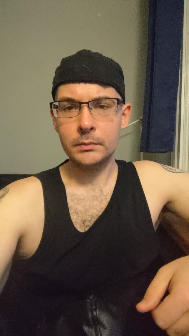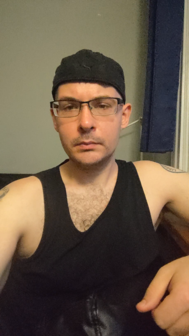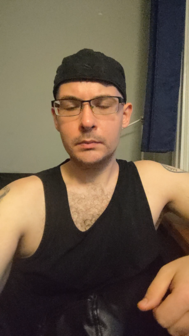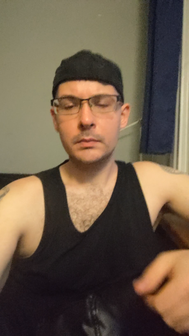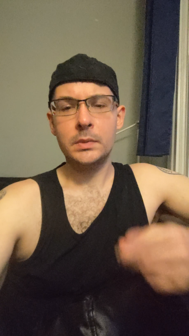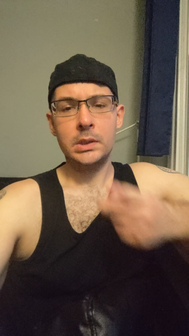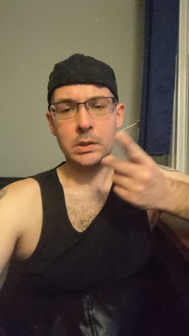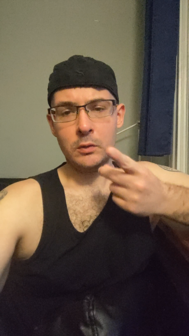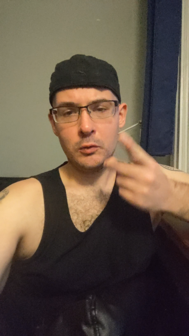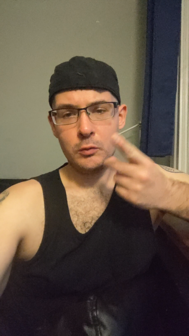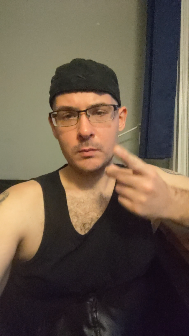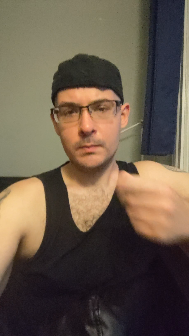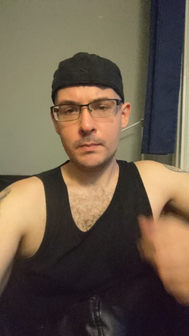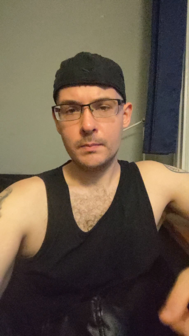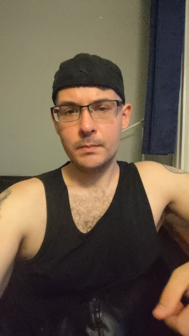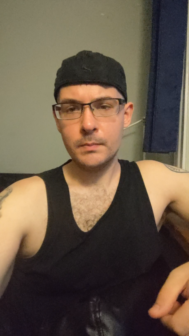dinner